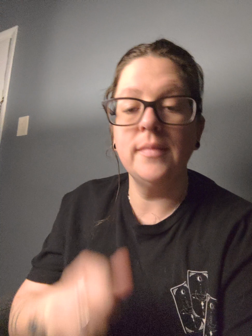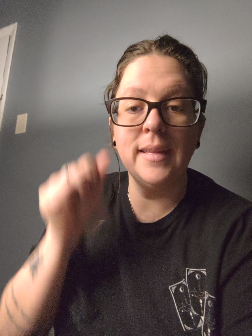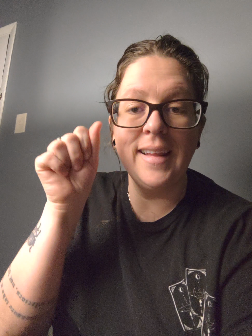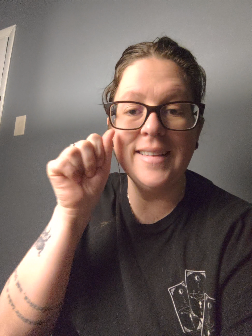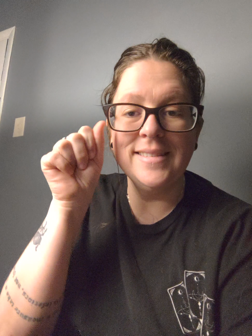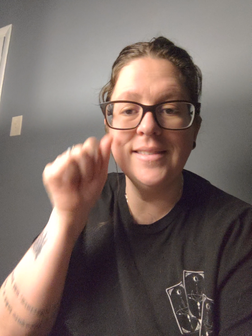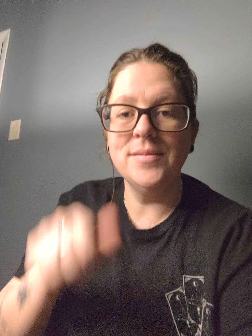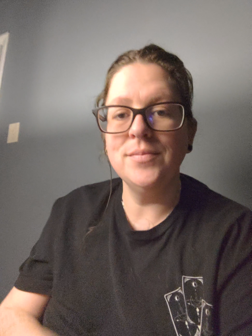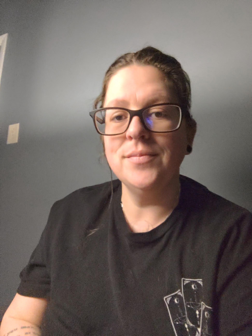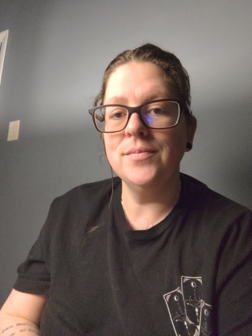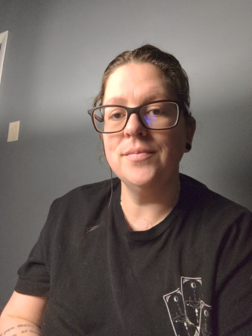aunt